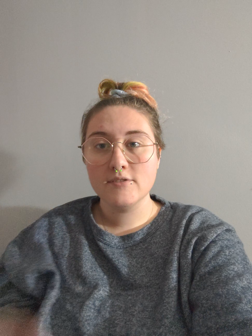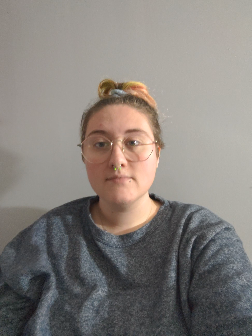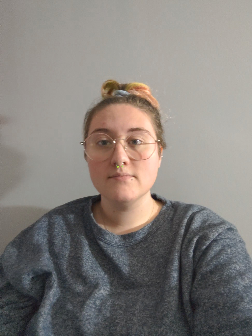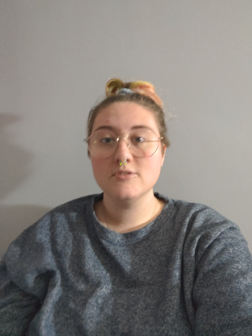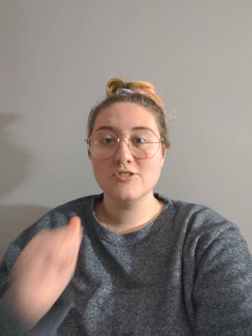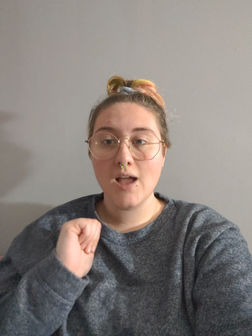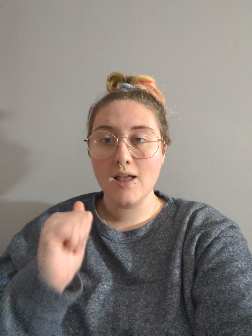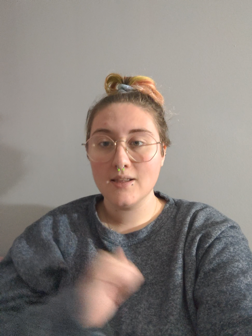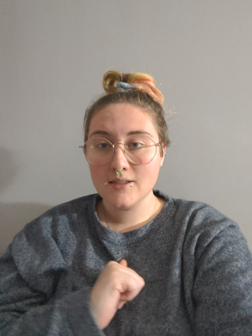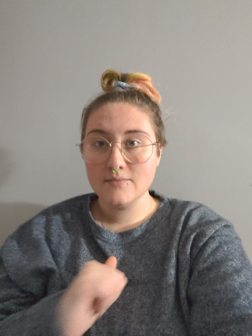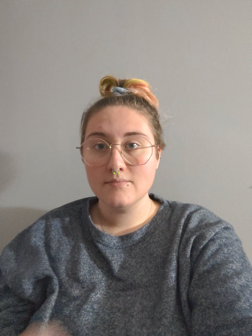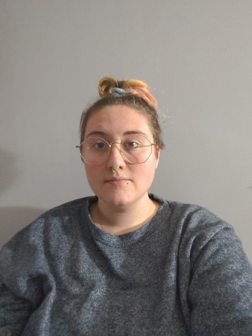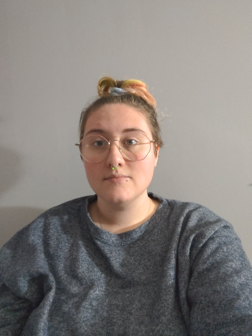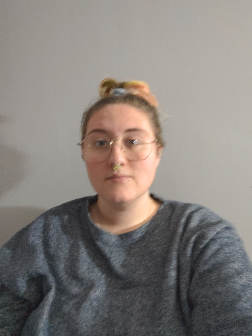jacket